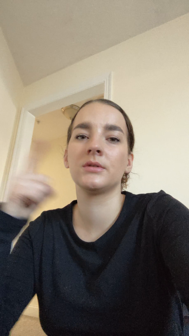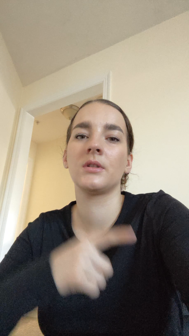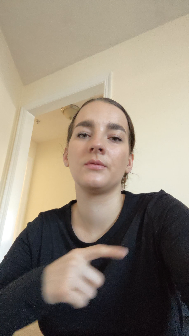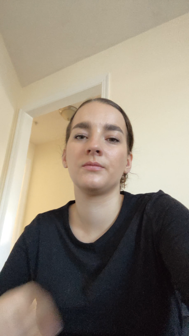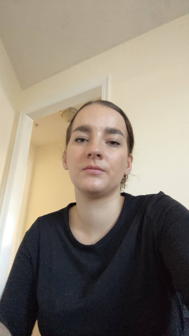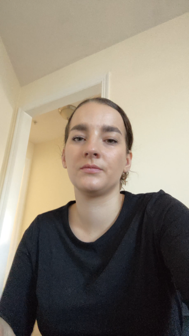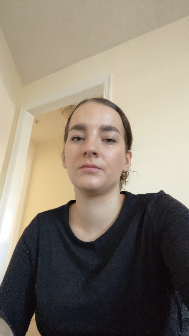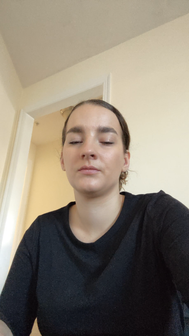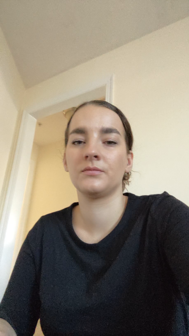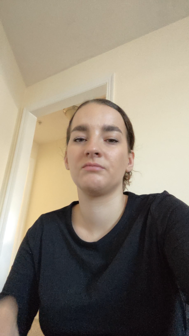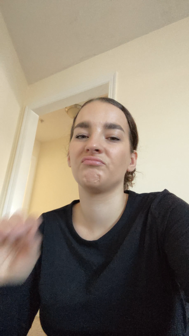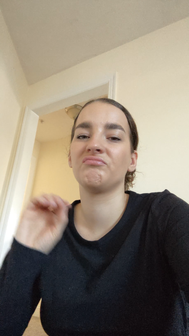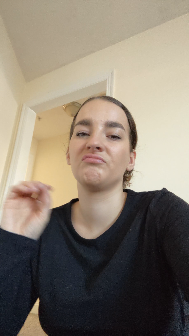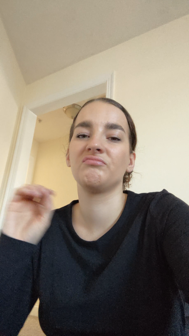none